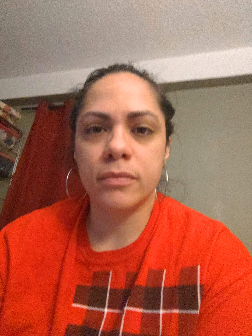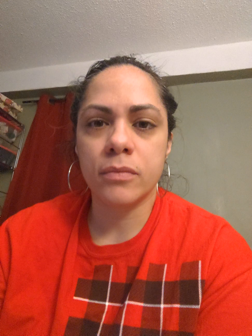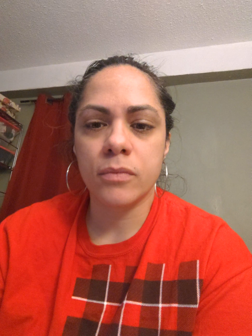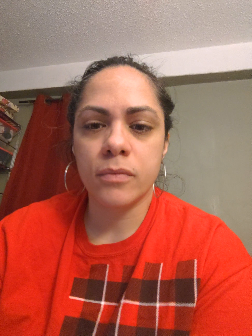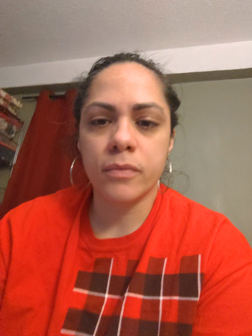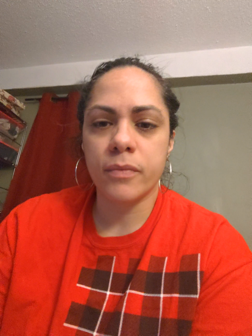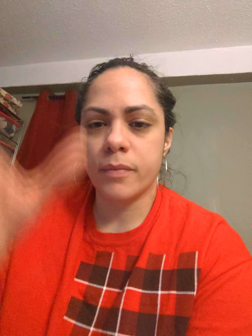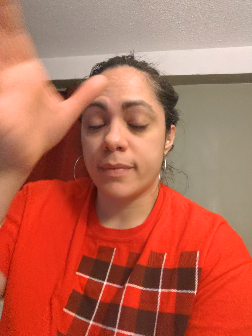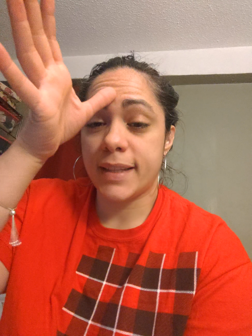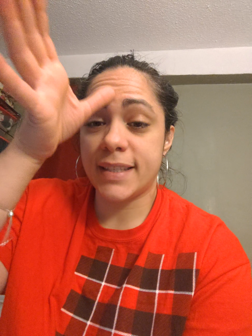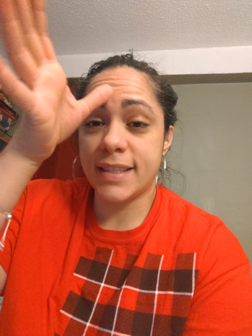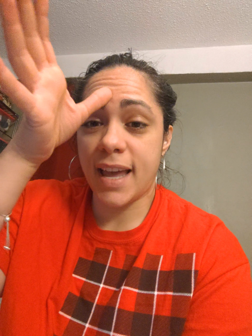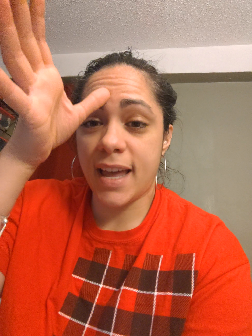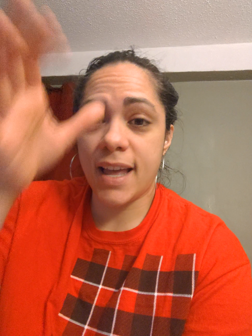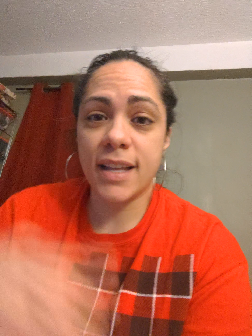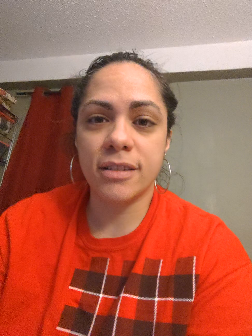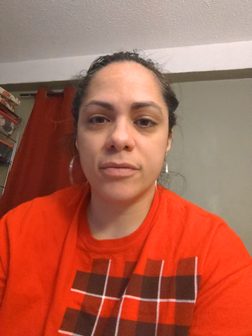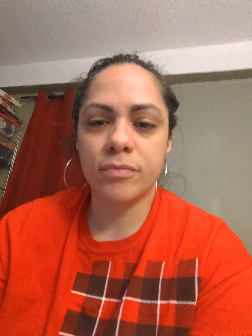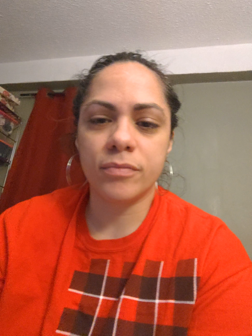dad